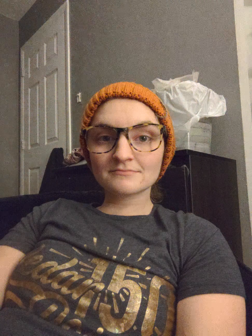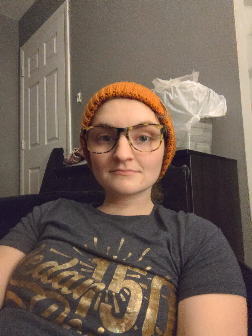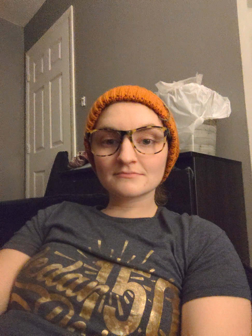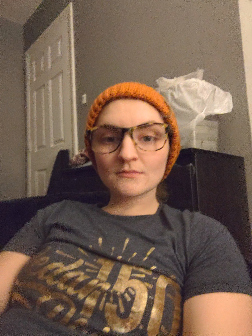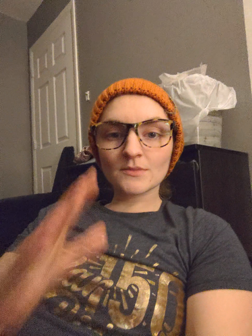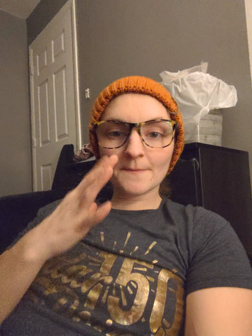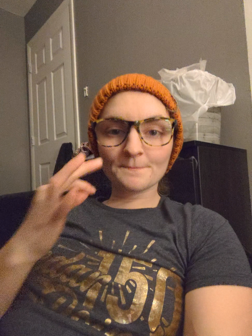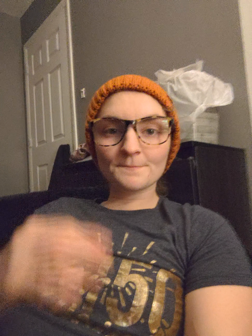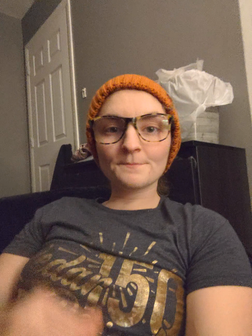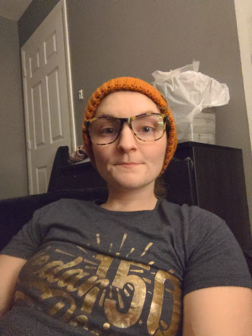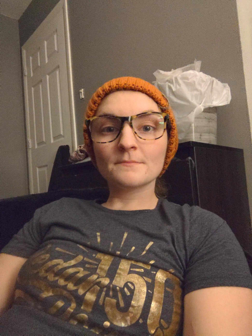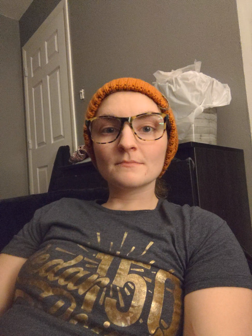cat